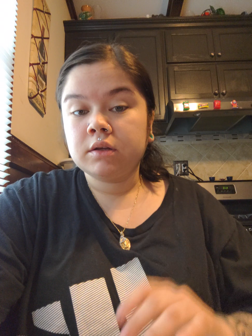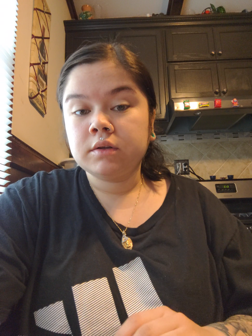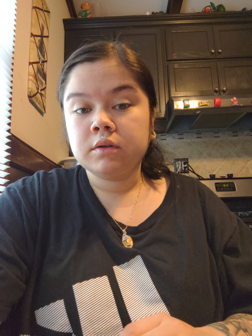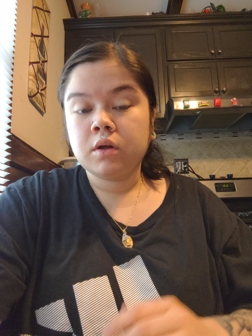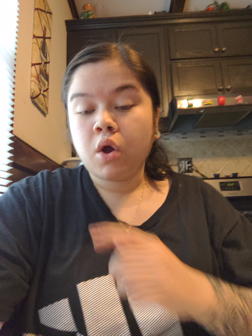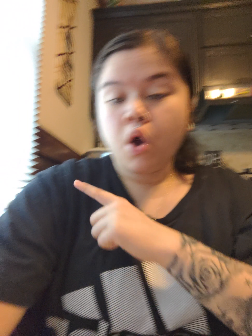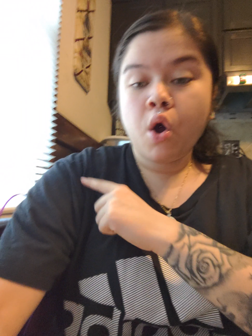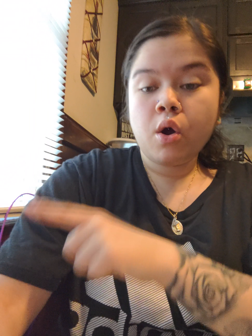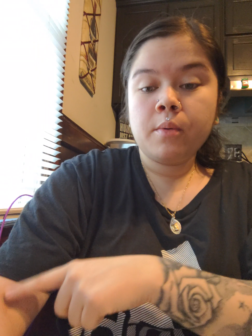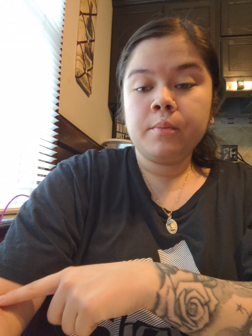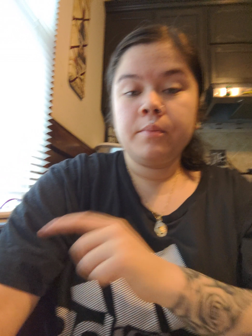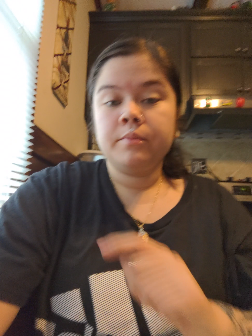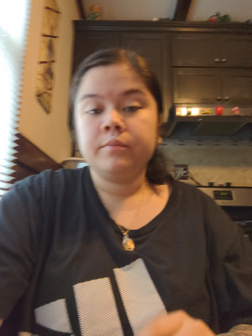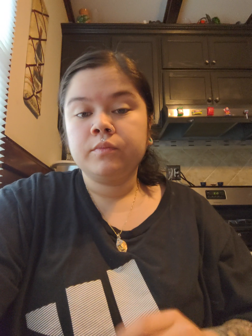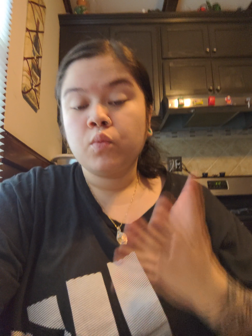arm